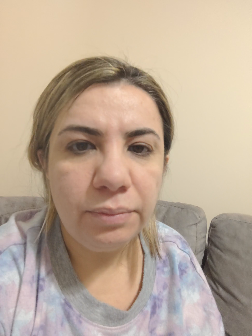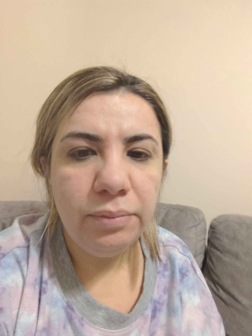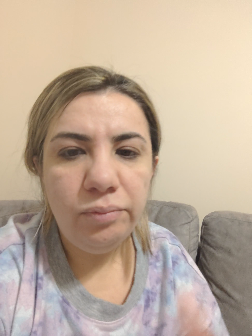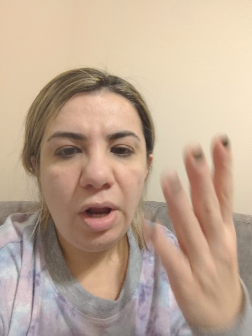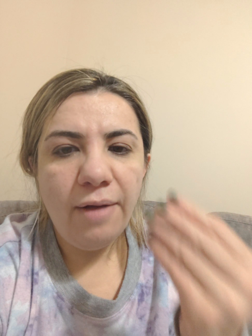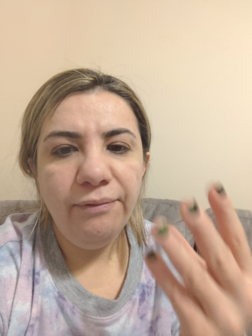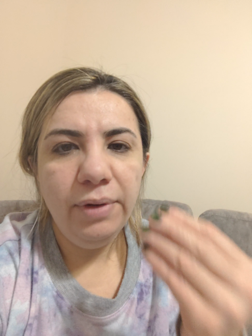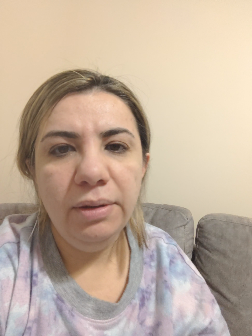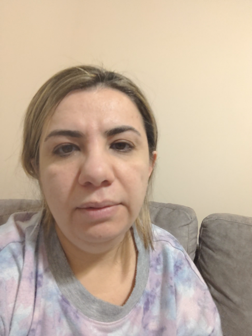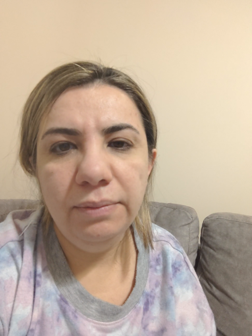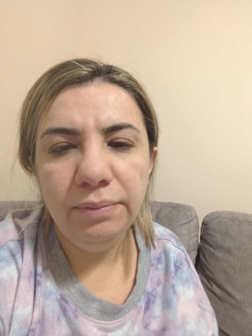wet